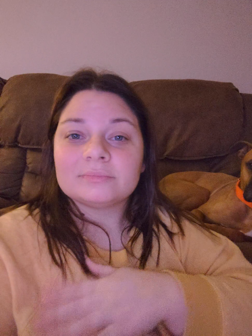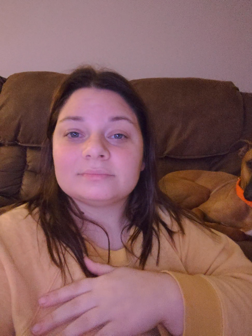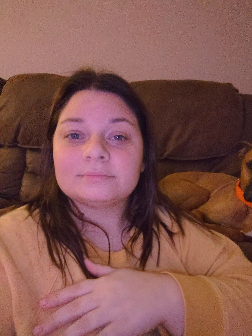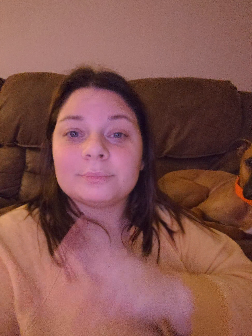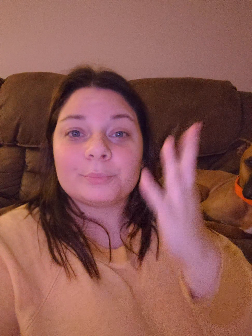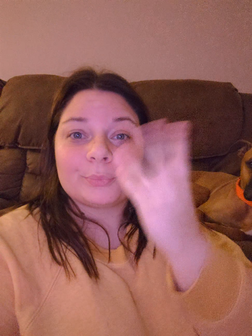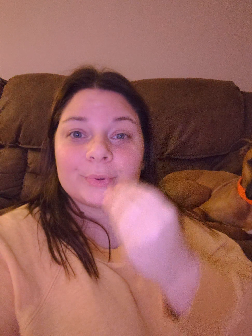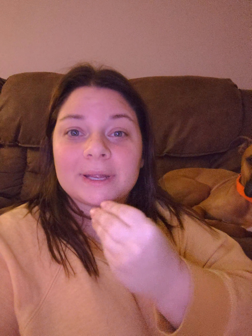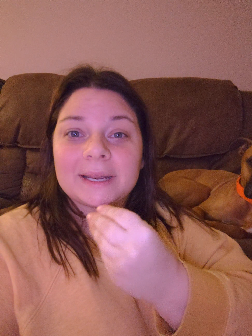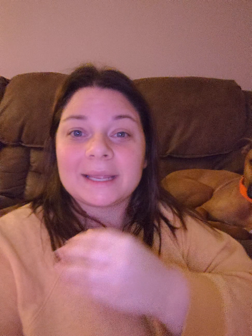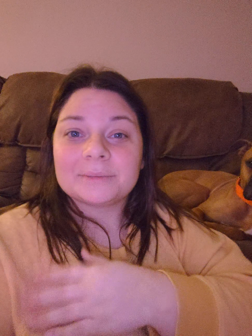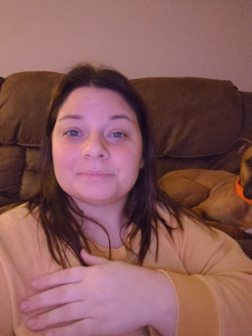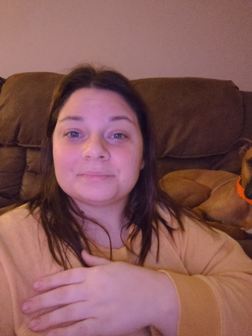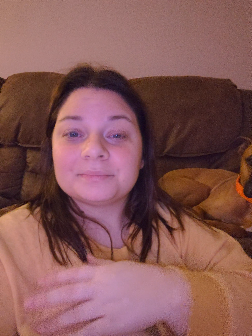pretty